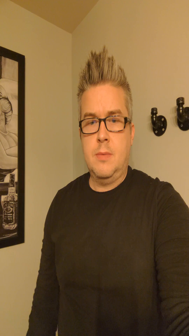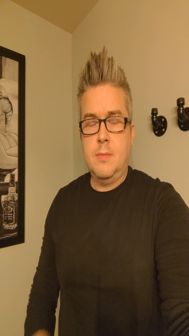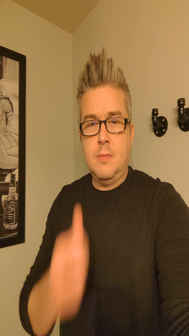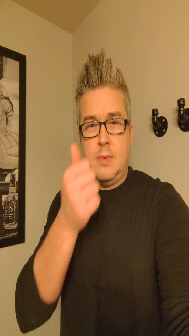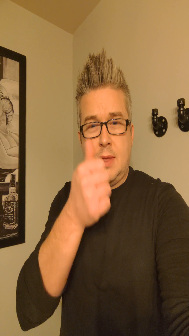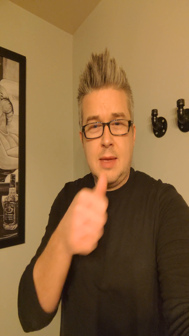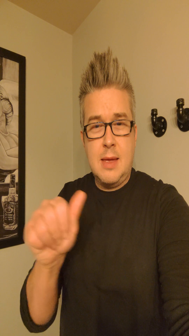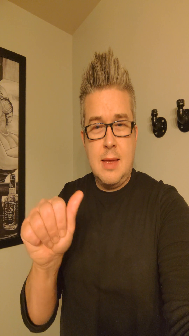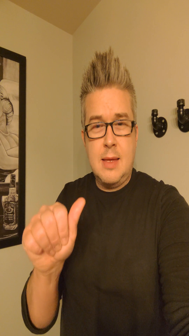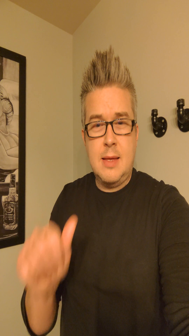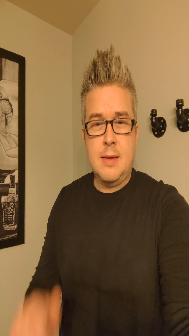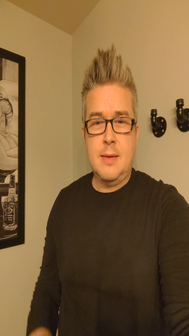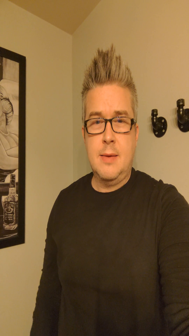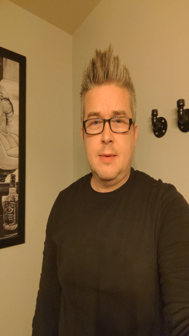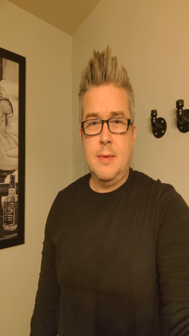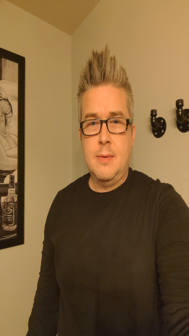any